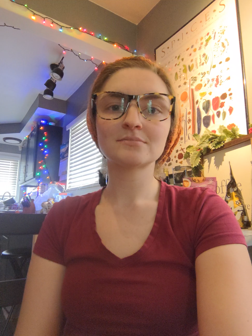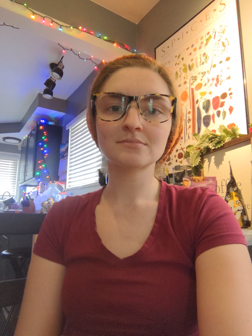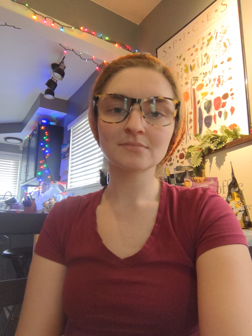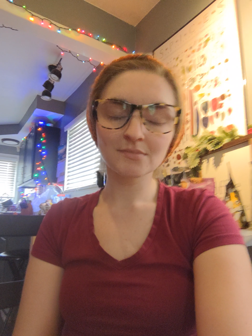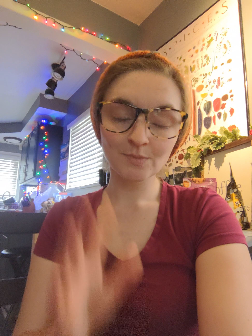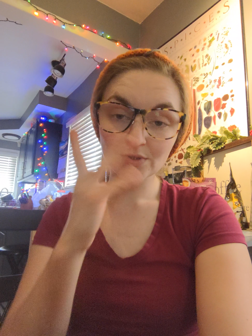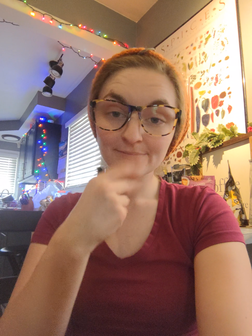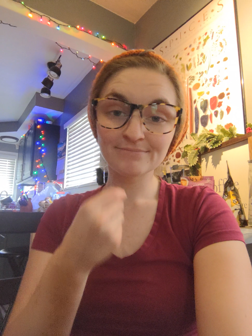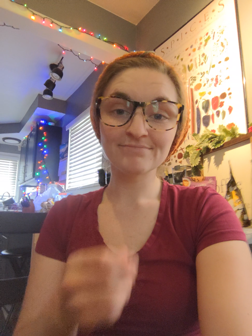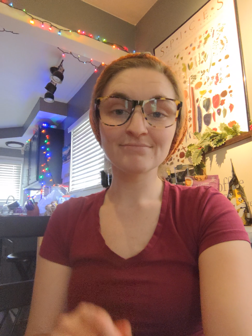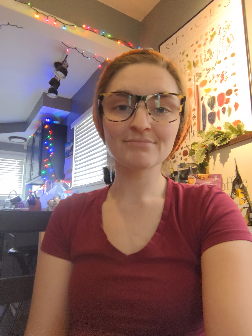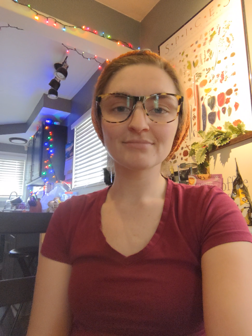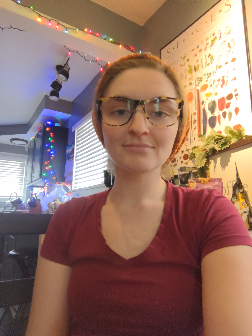pretty